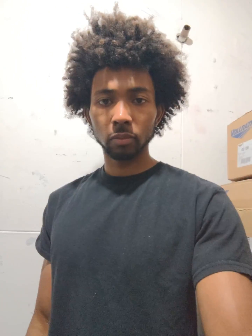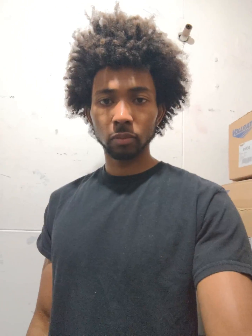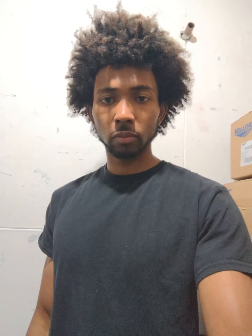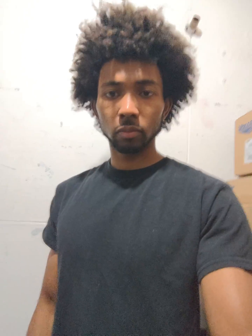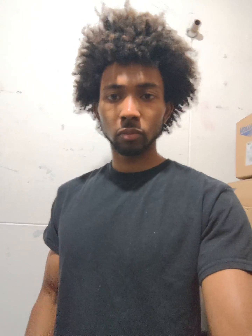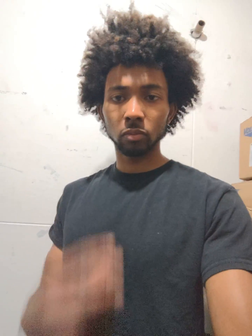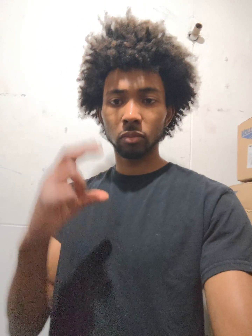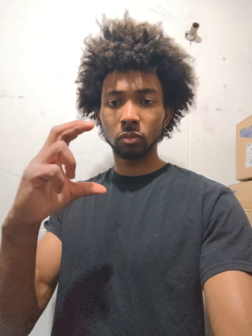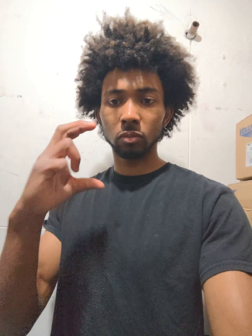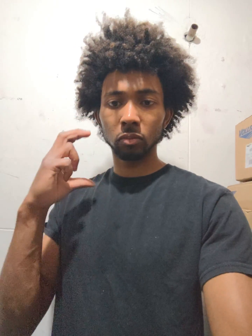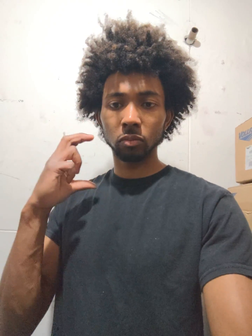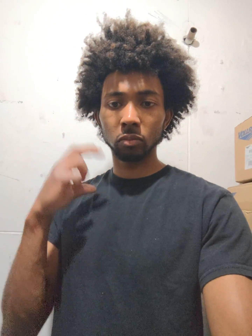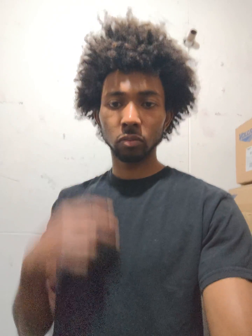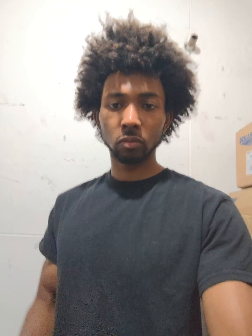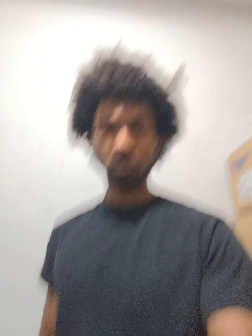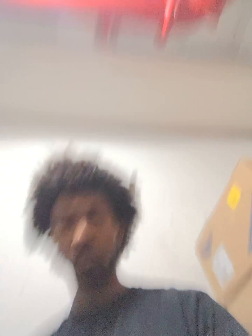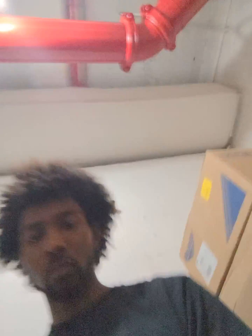bus